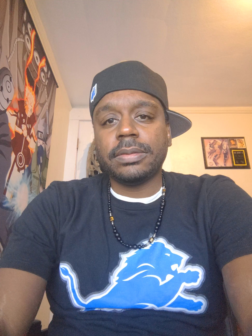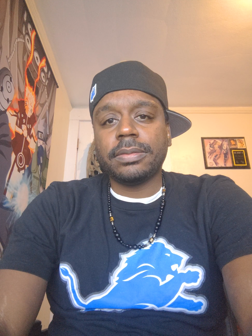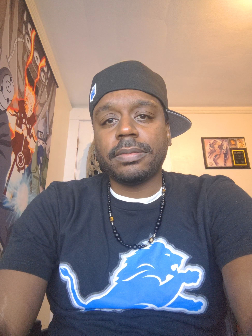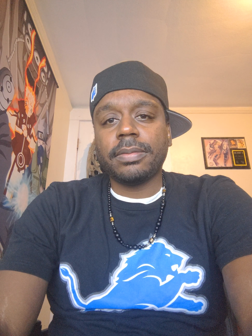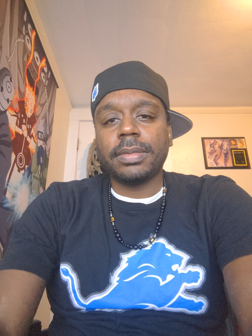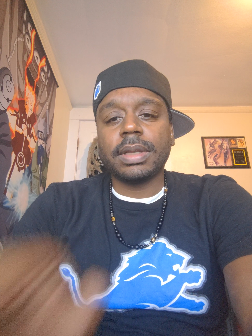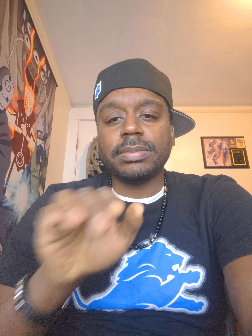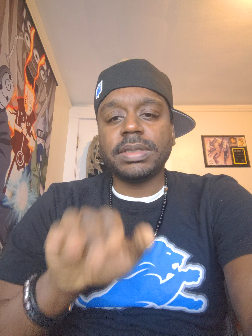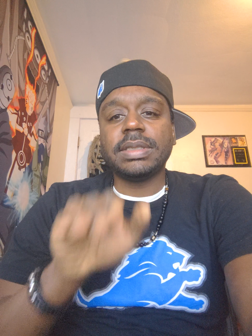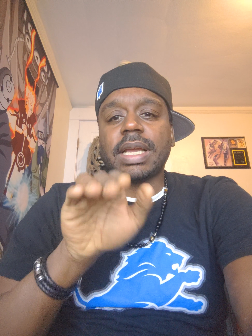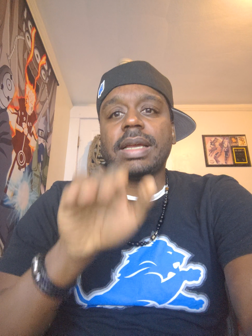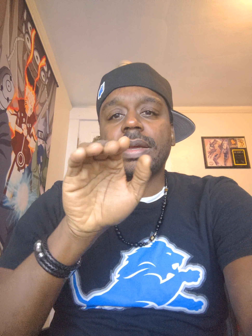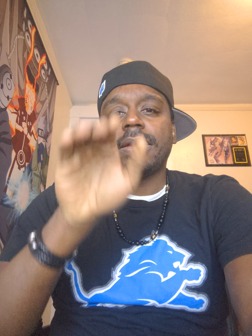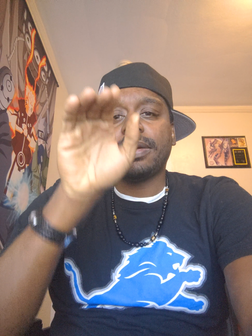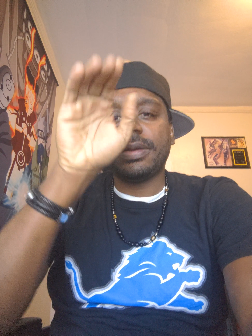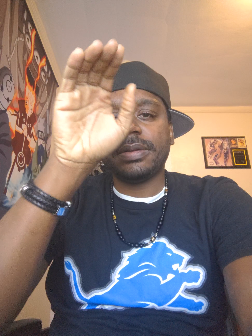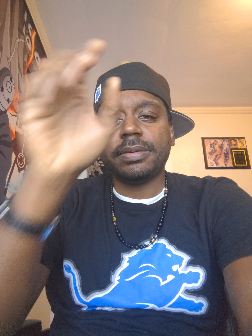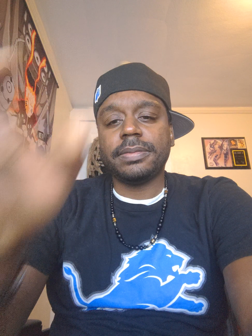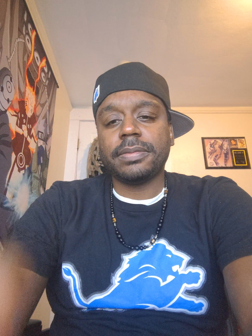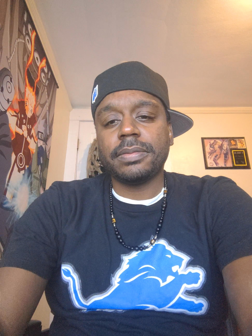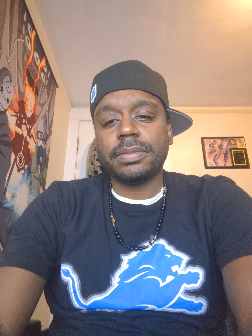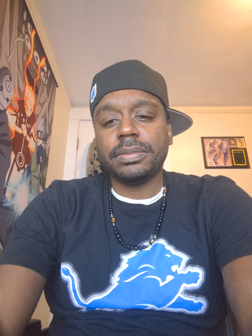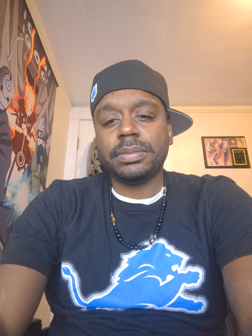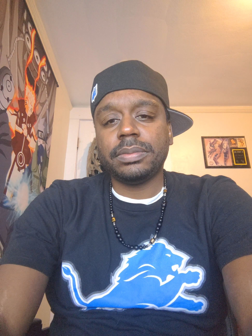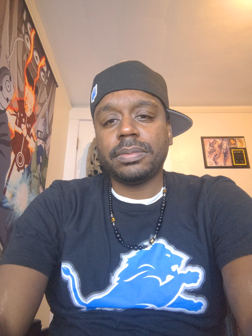stairs